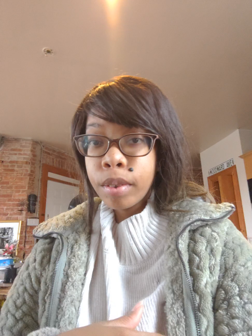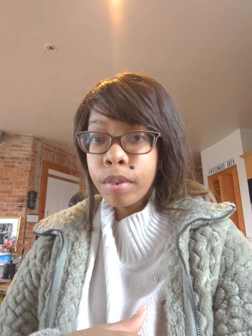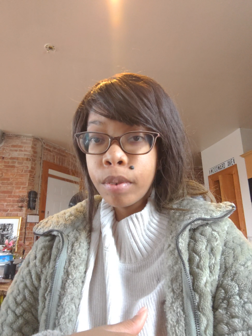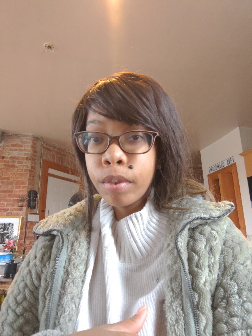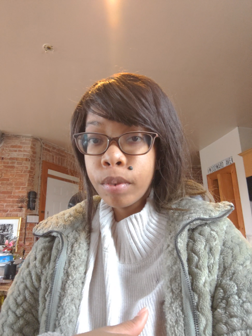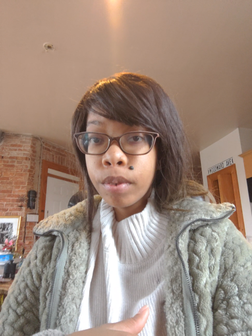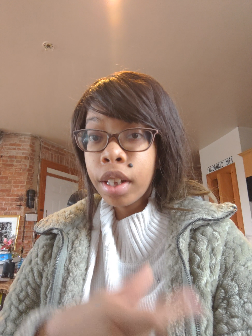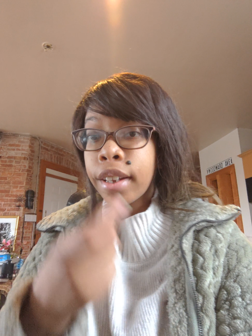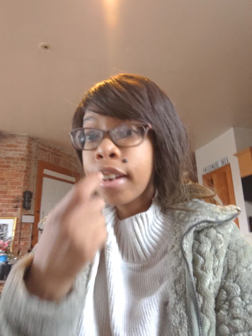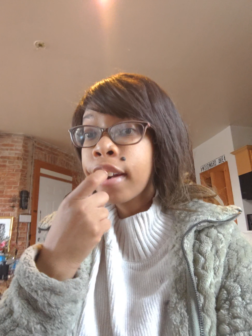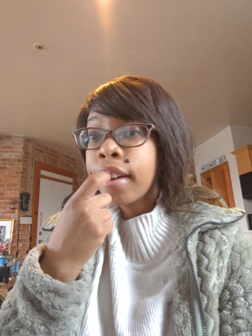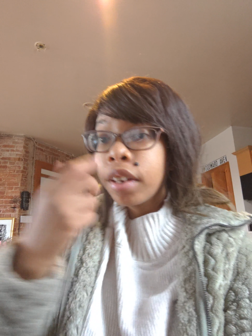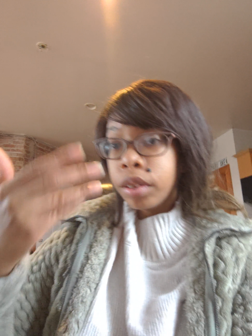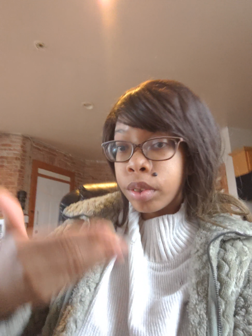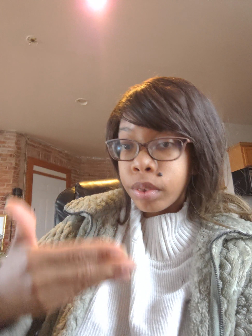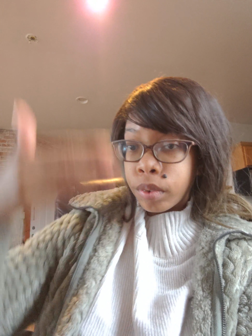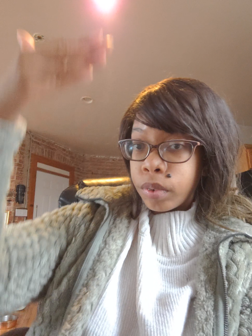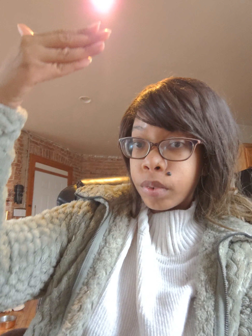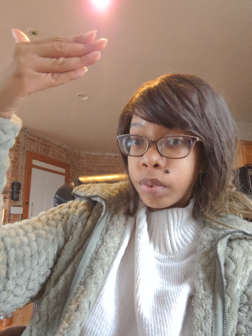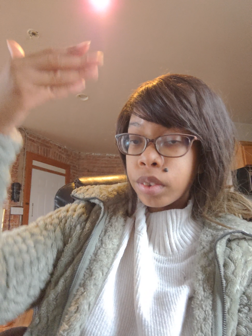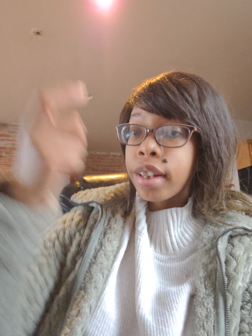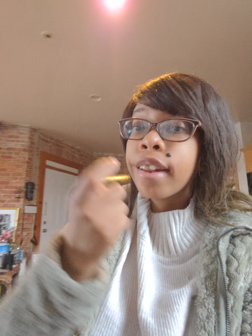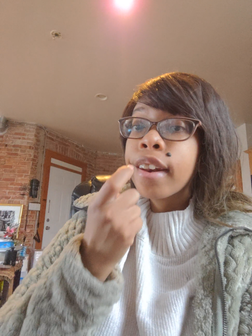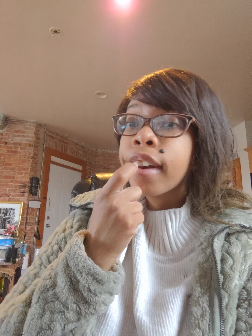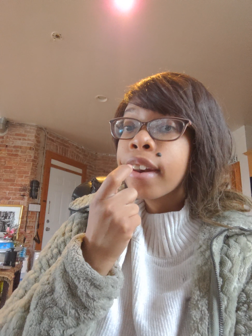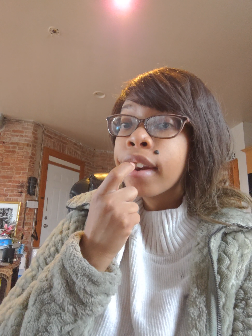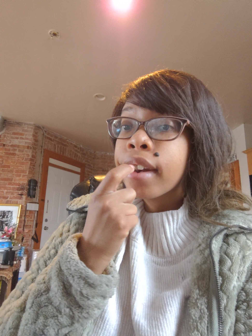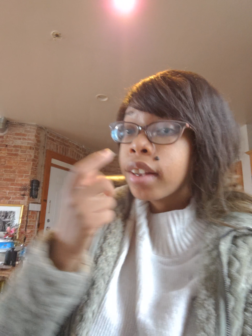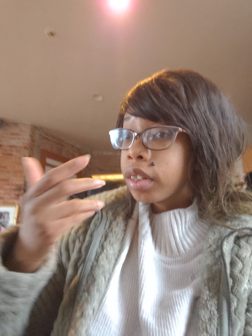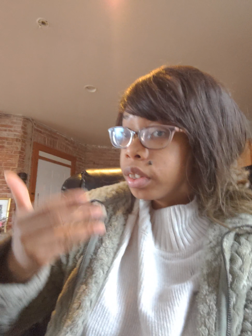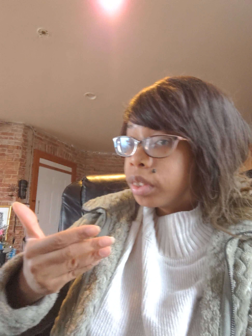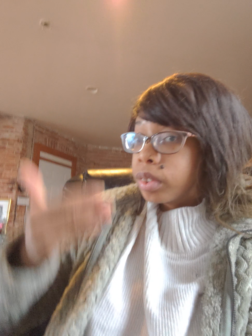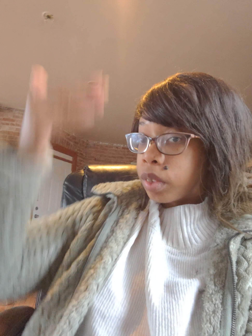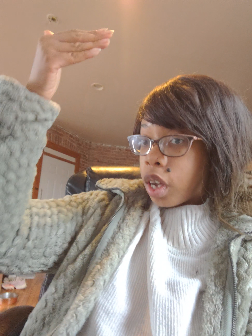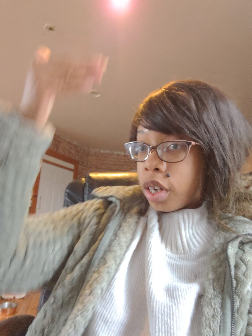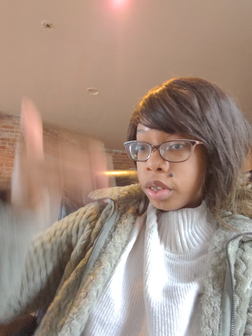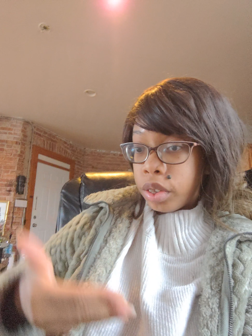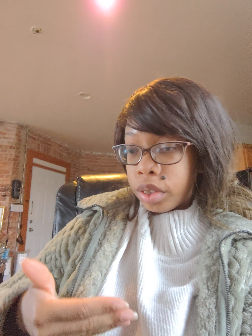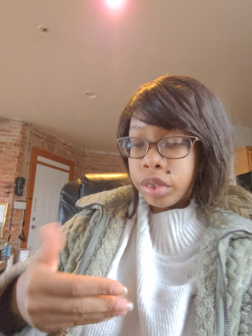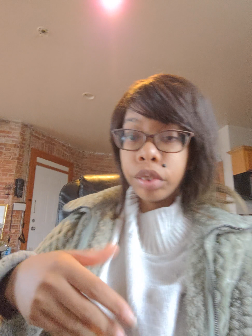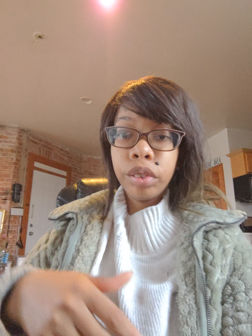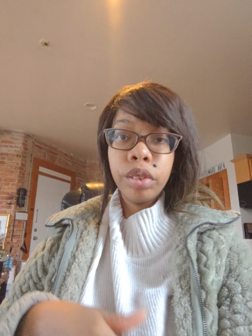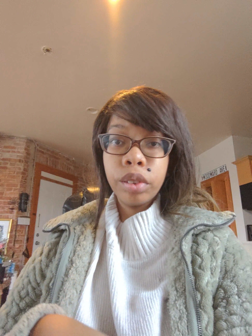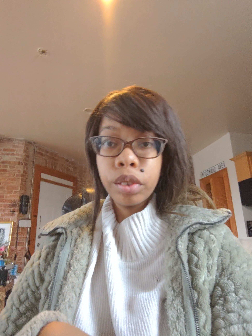window